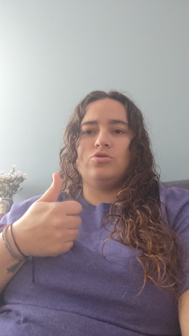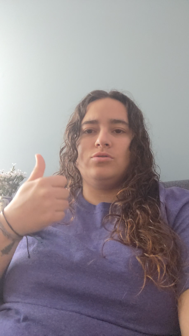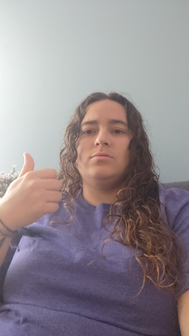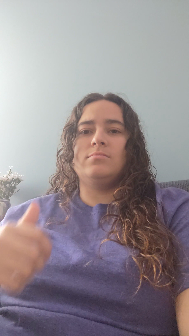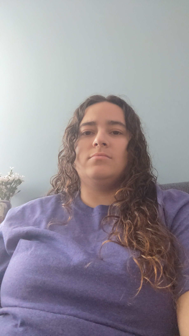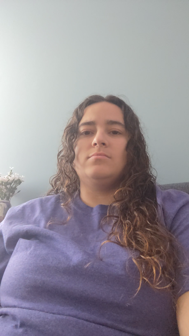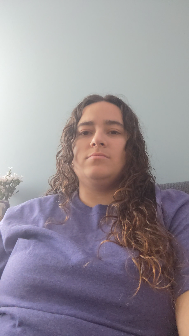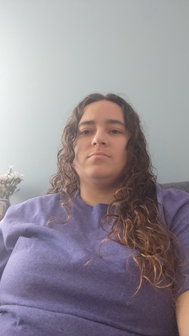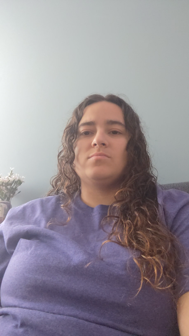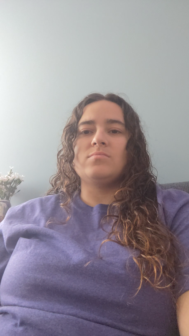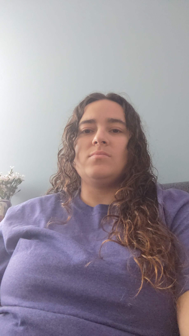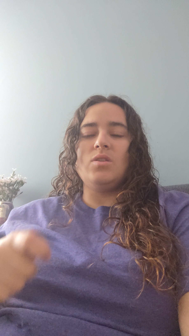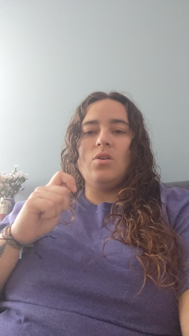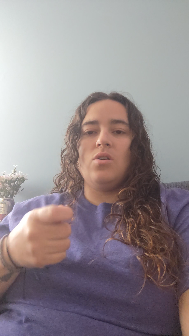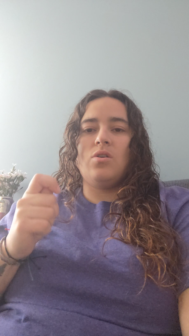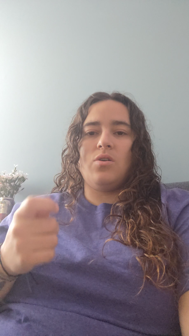cart